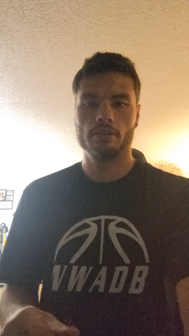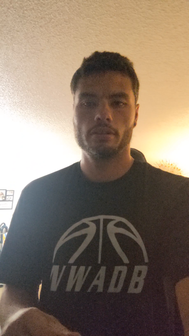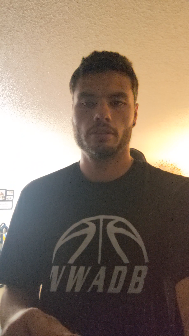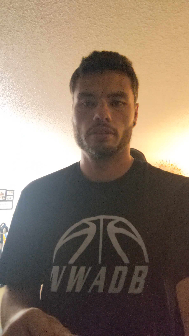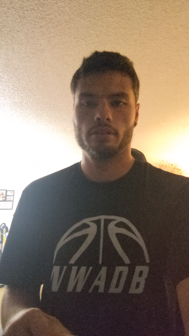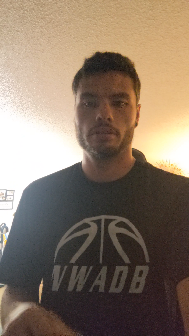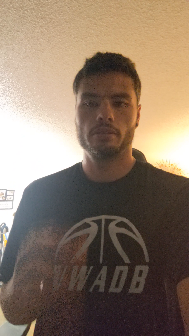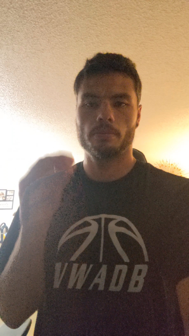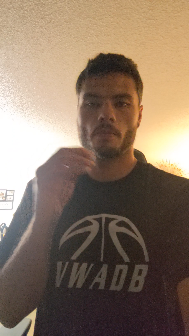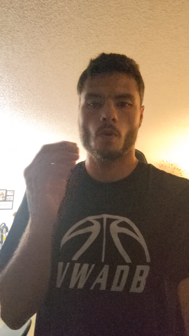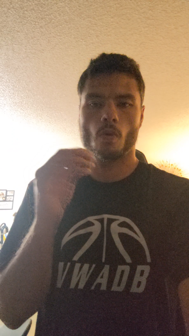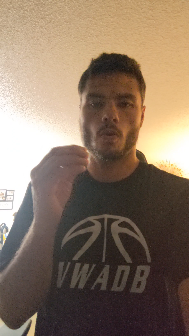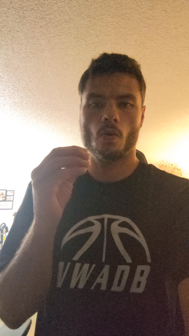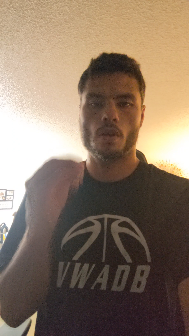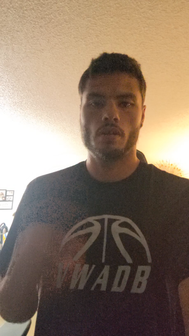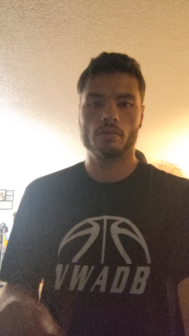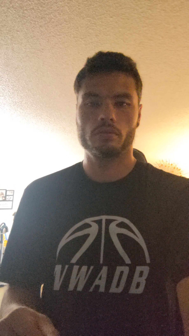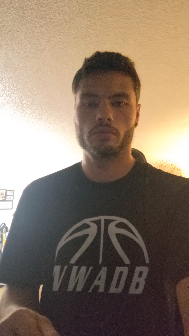more